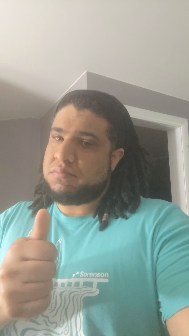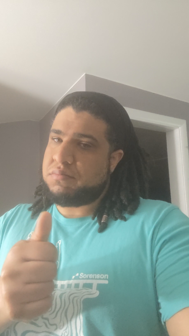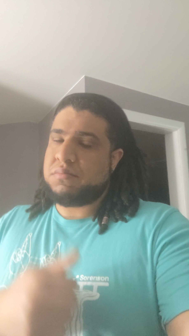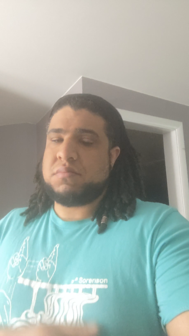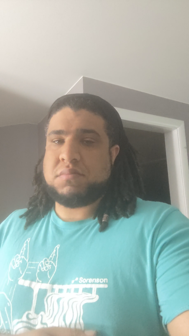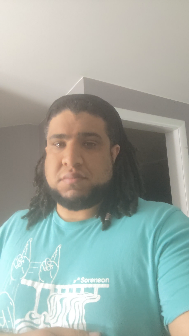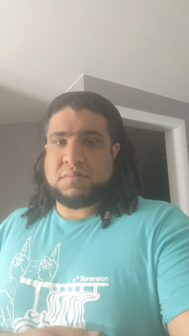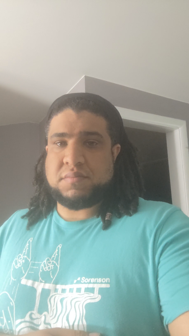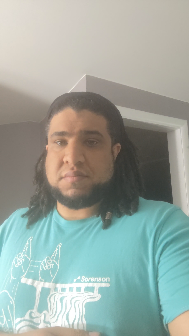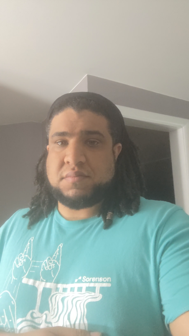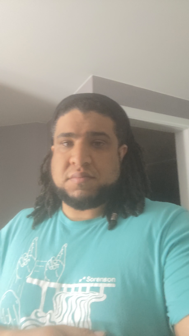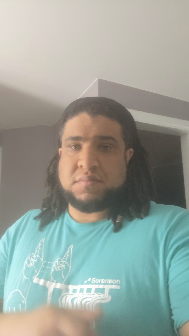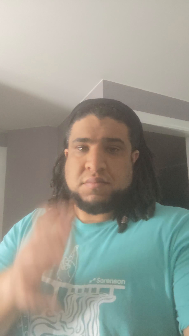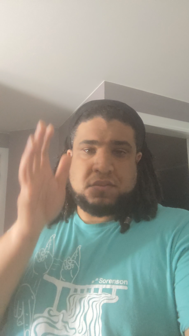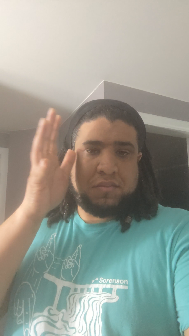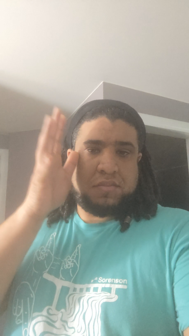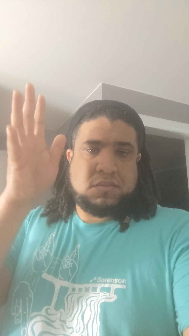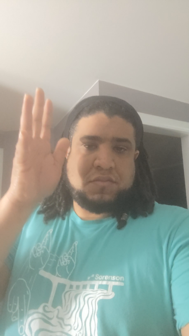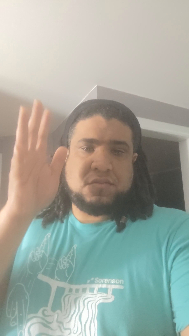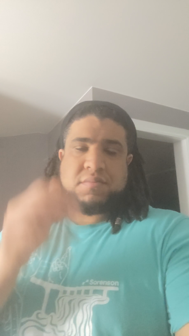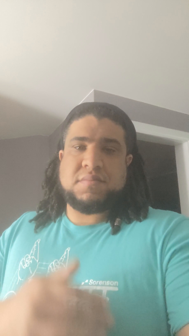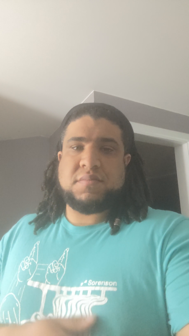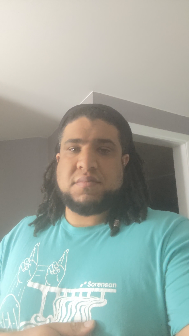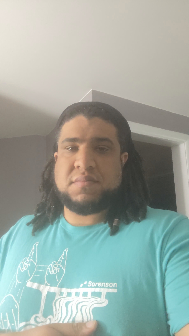deer